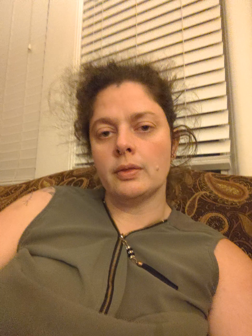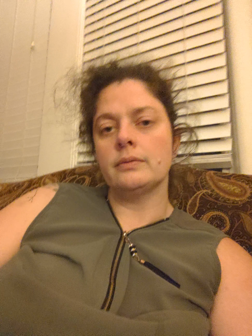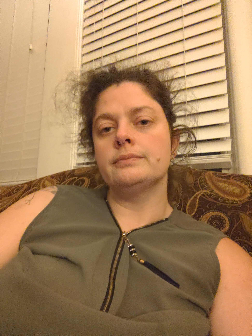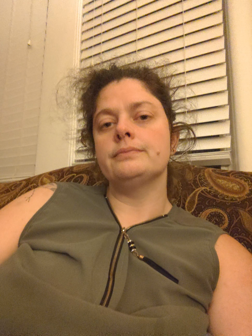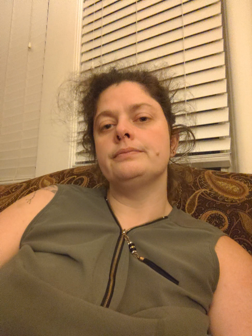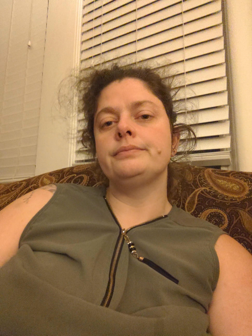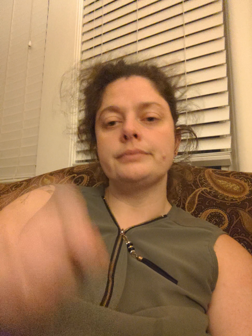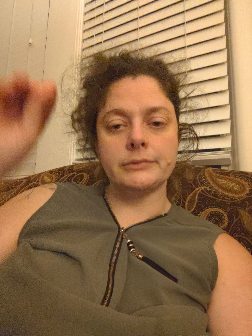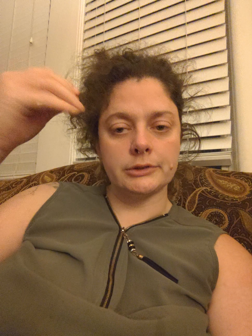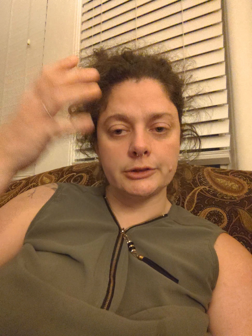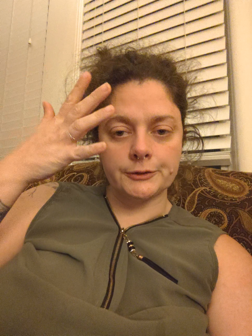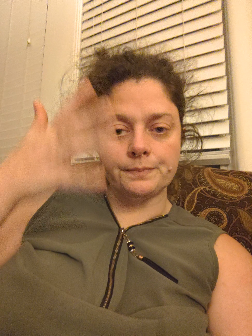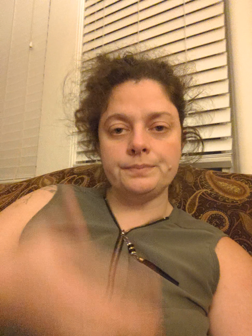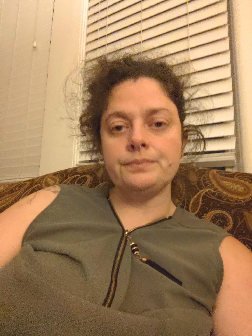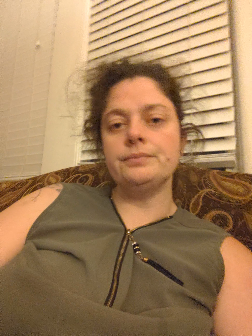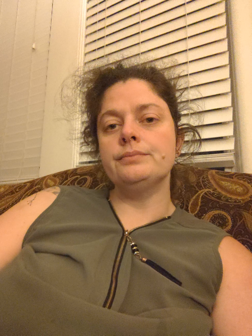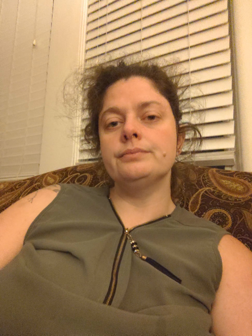sun